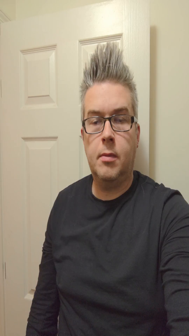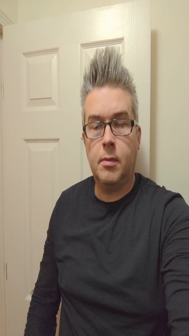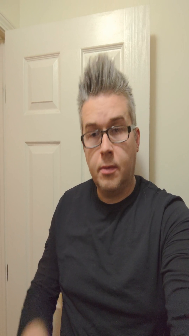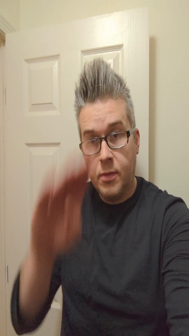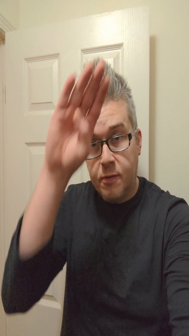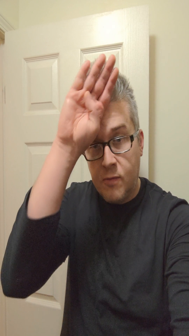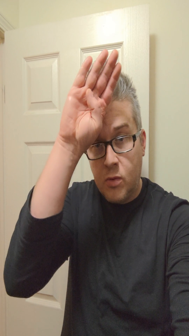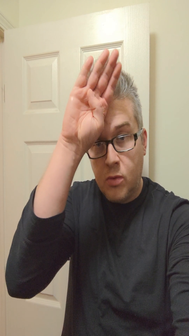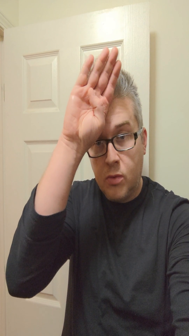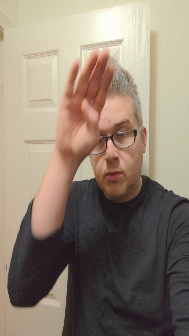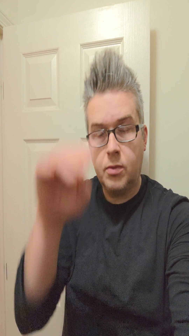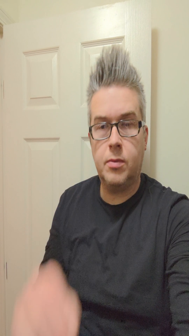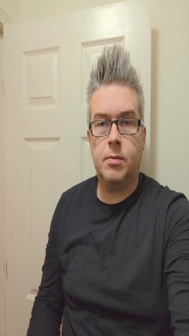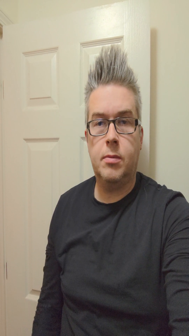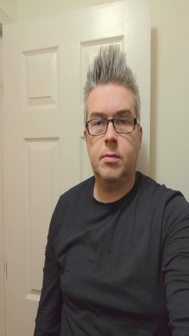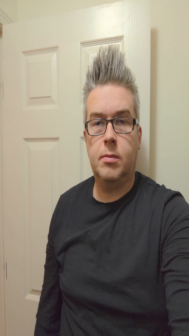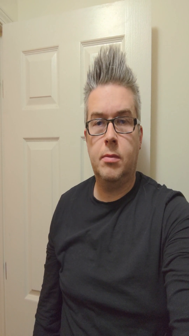fireman